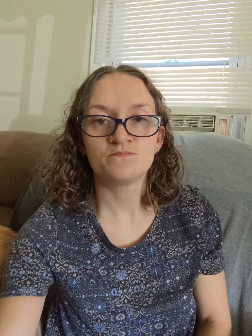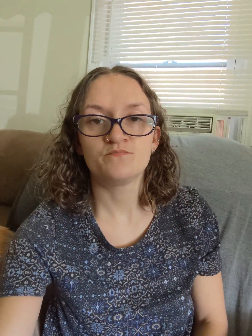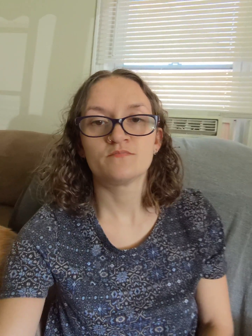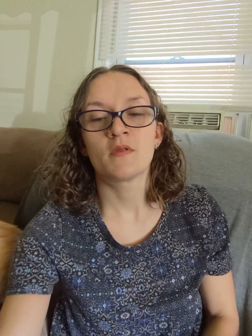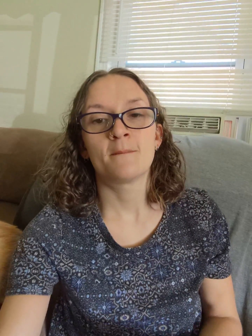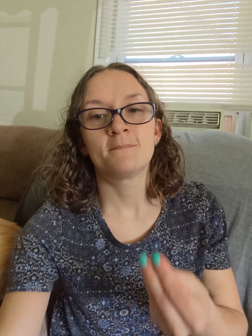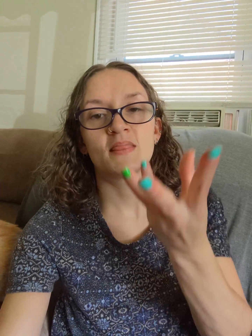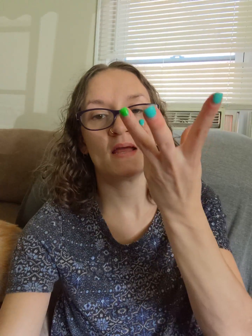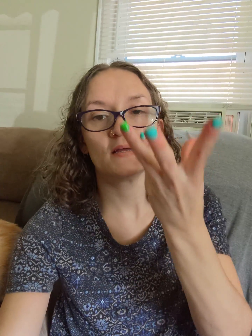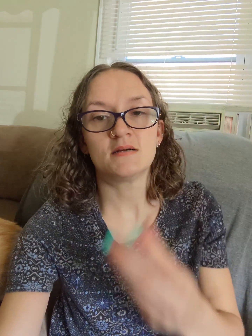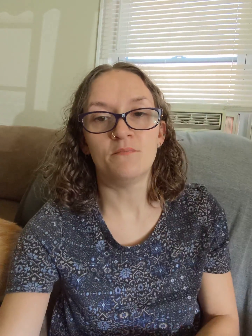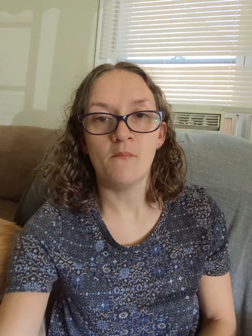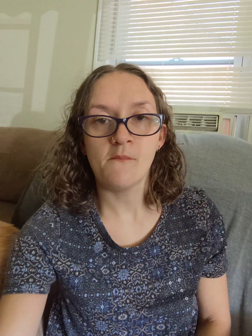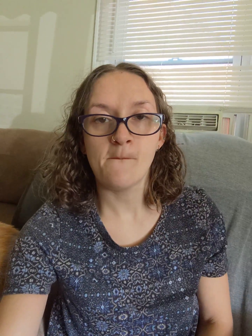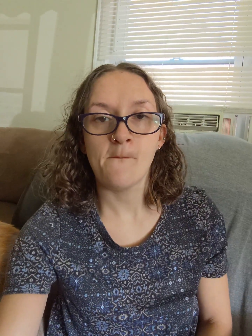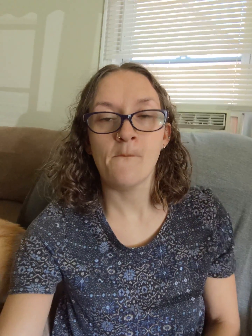plants